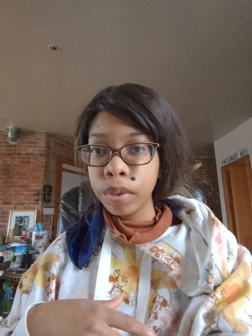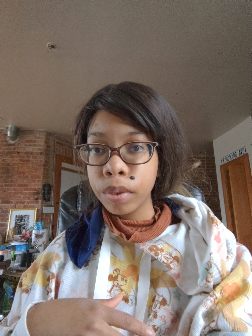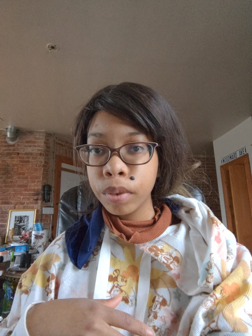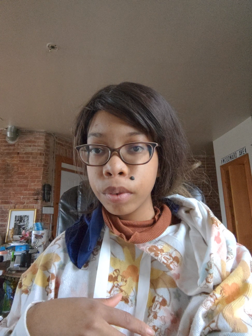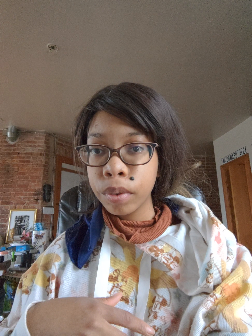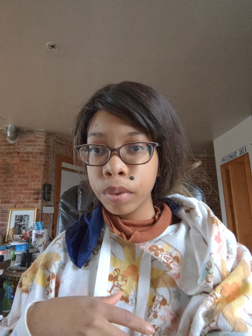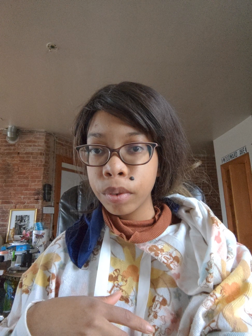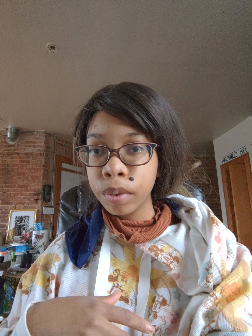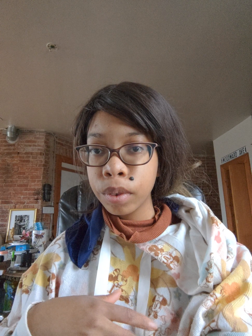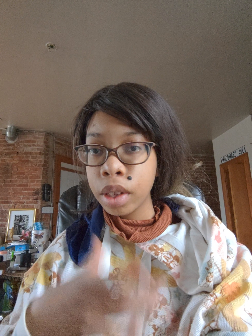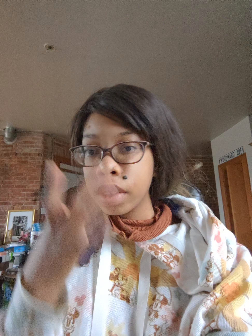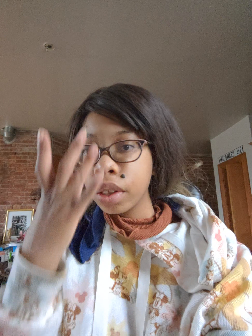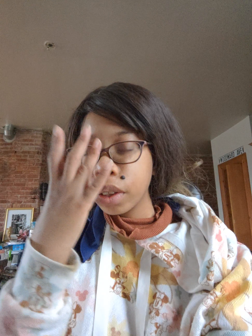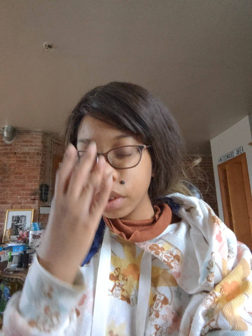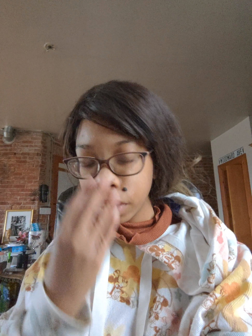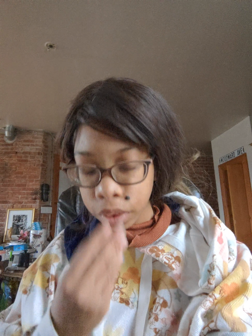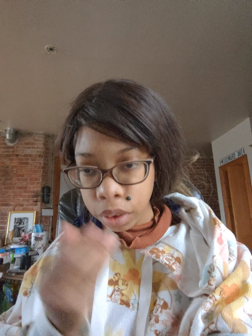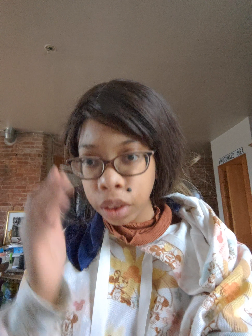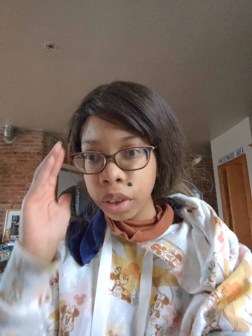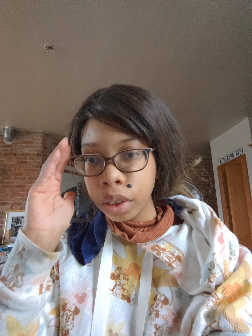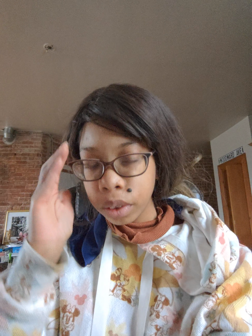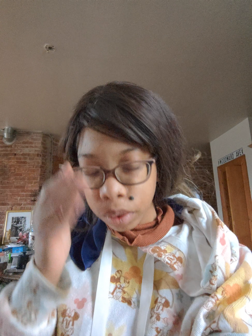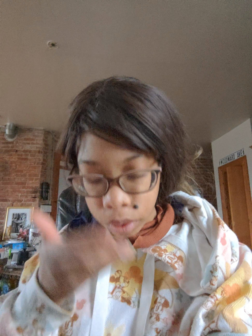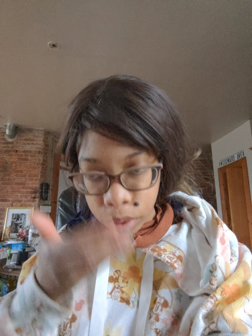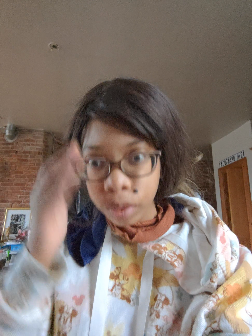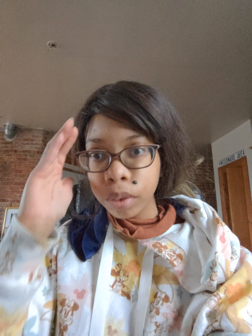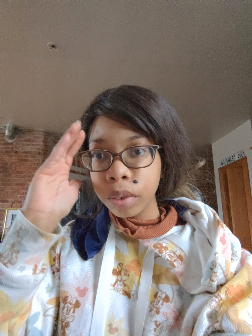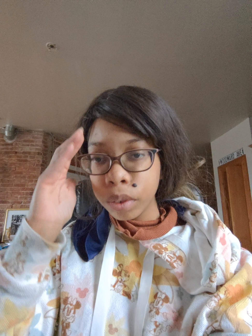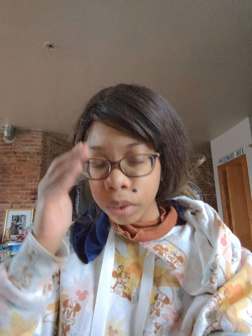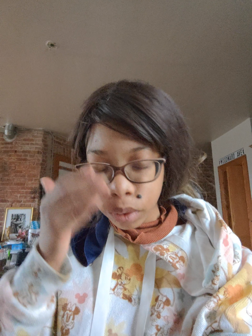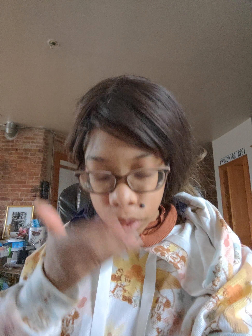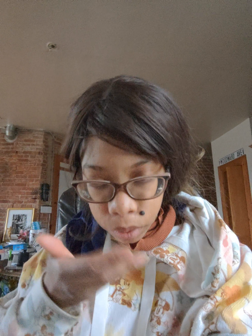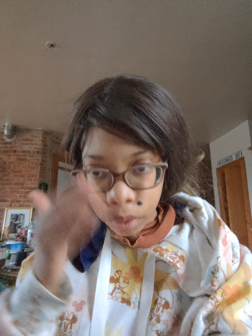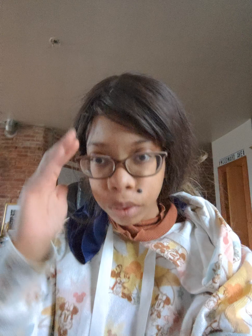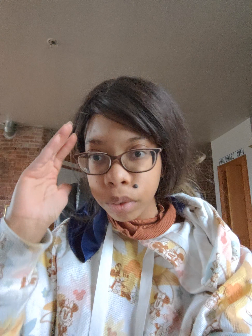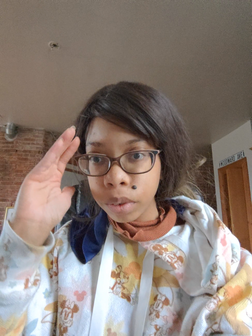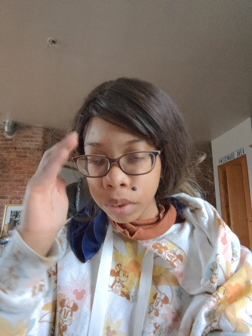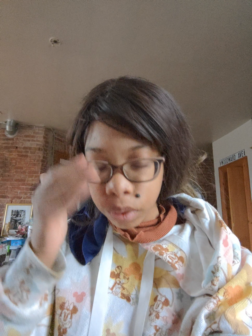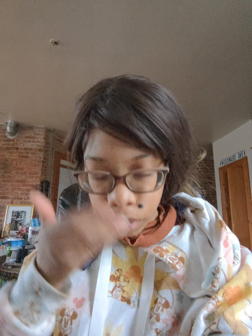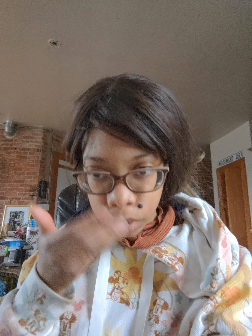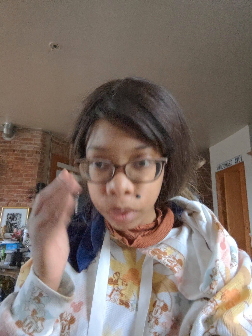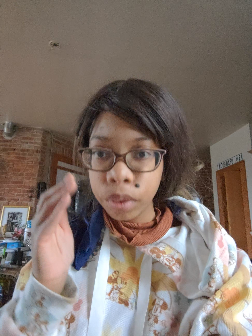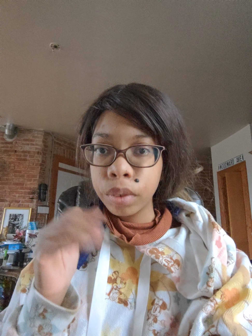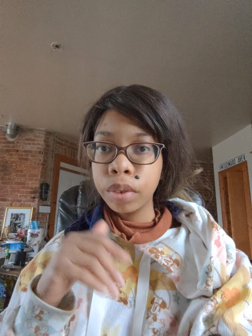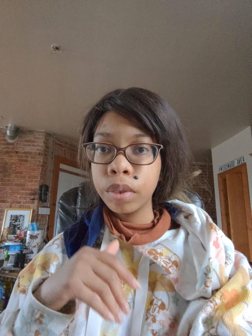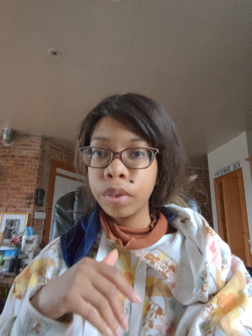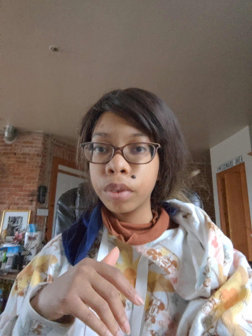sleepy